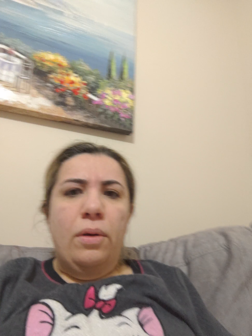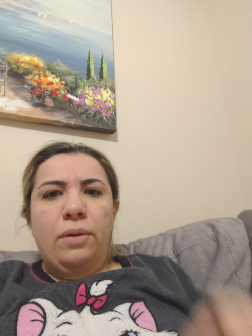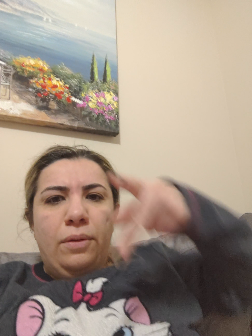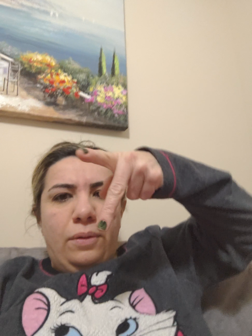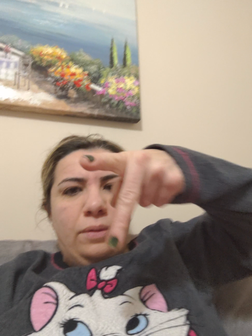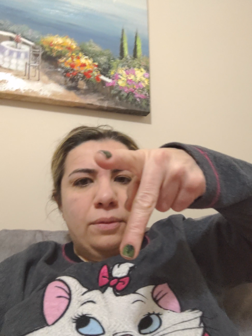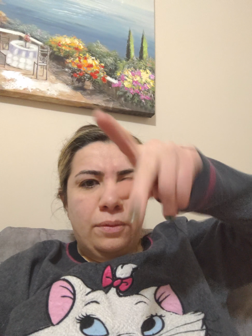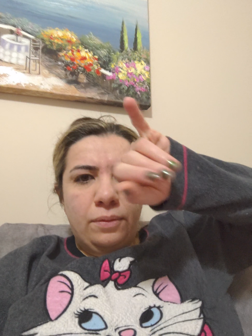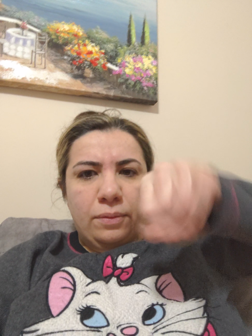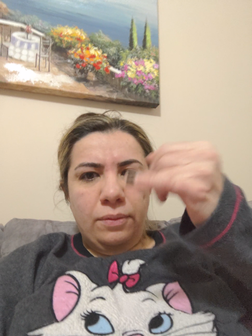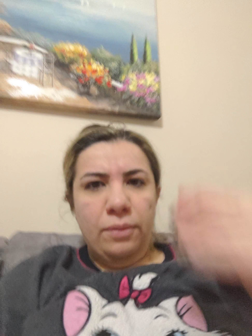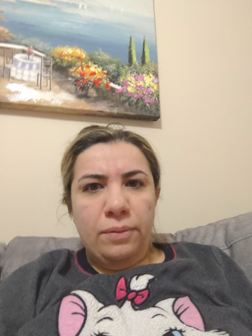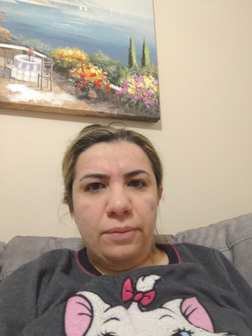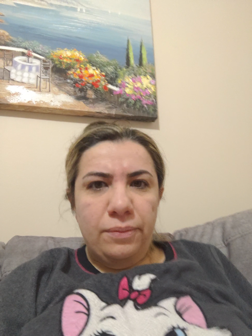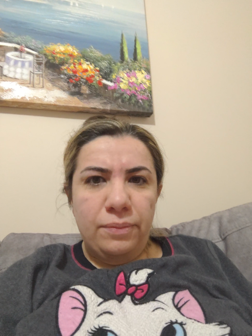pajamas